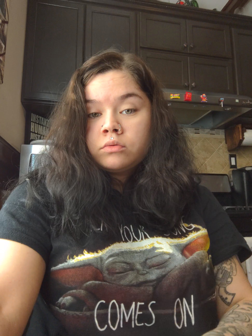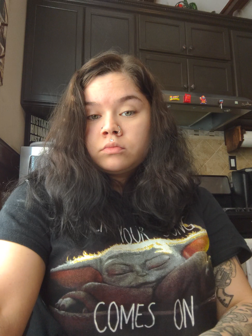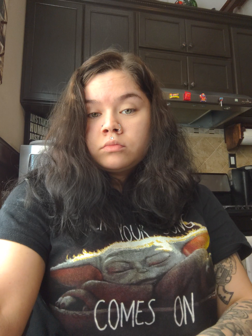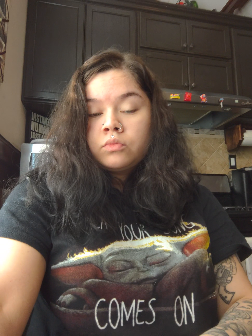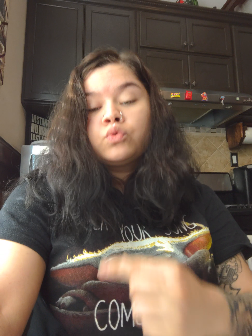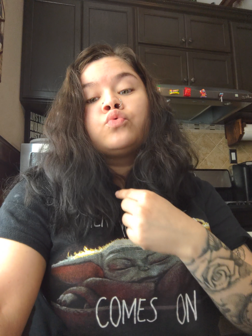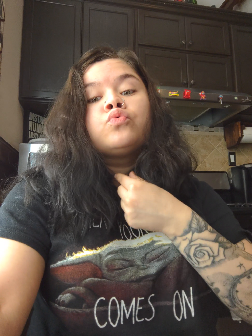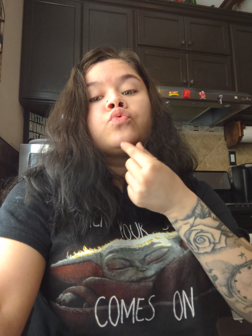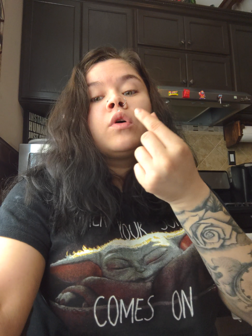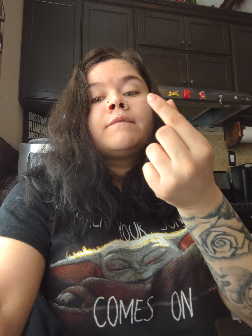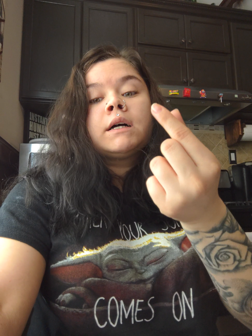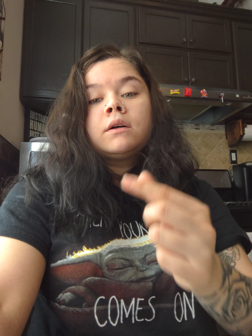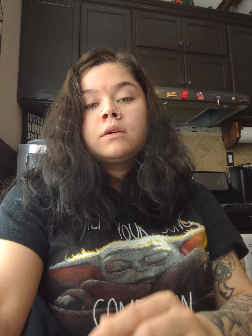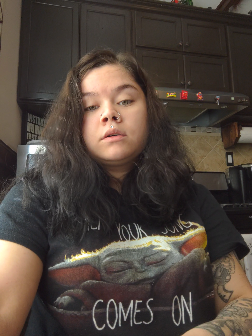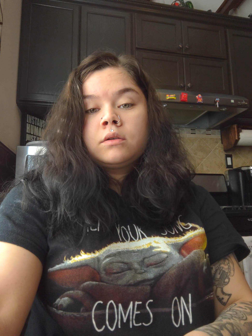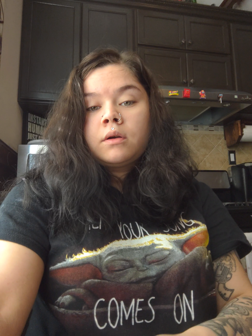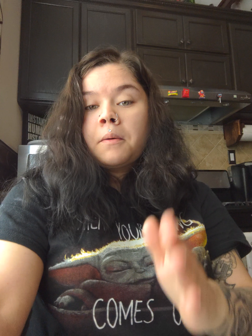giraffe